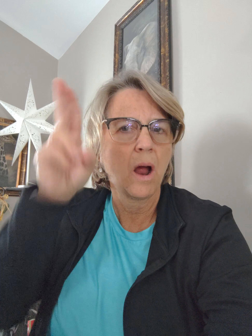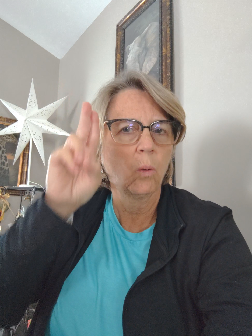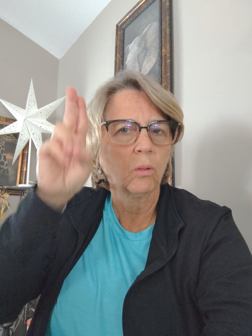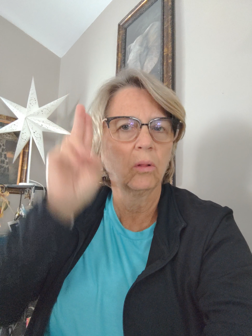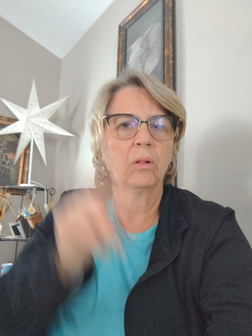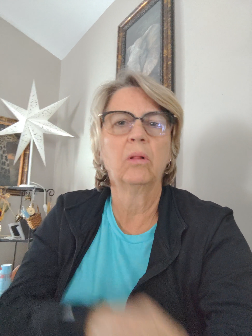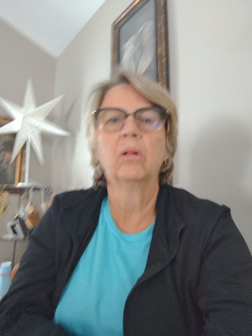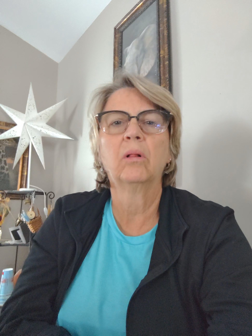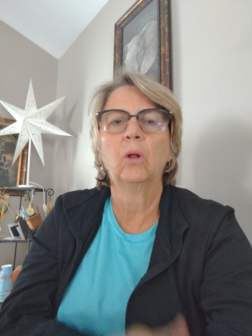uncle